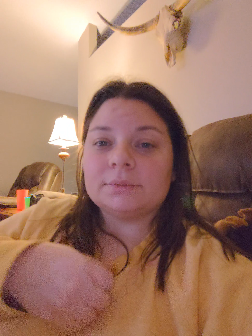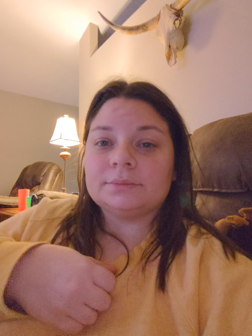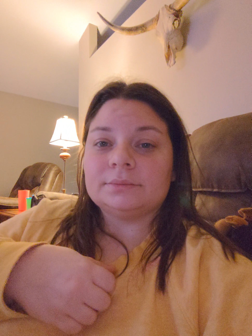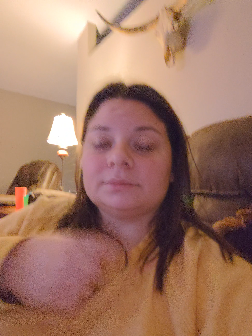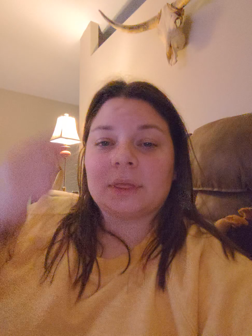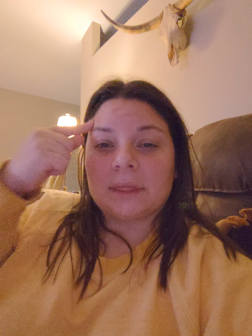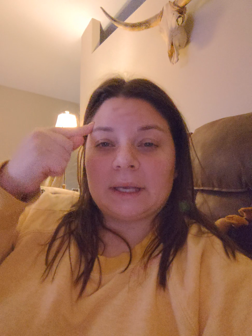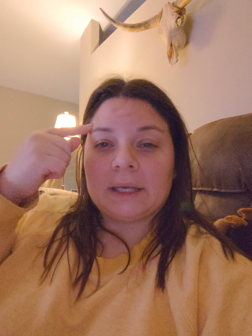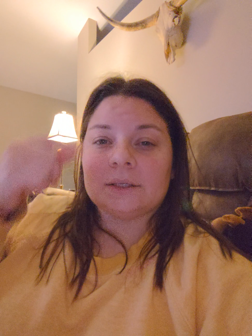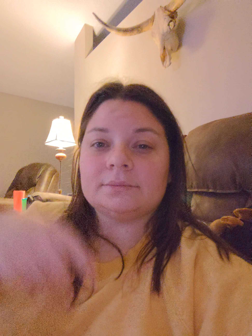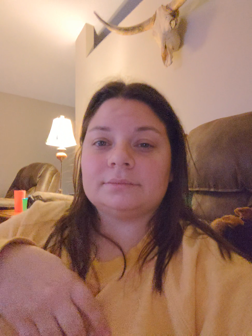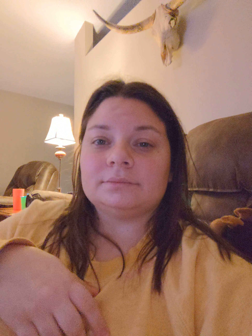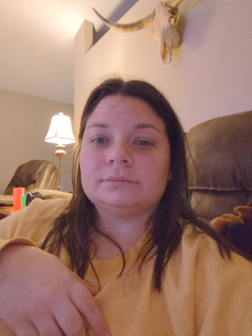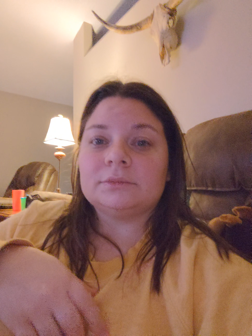think